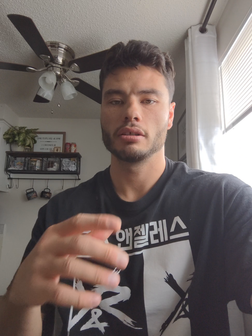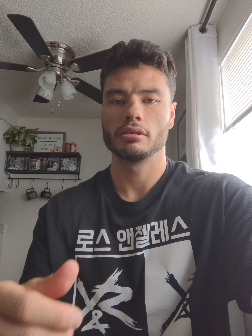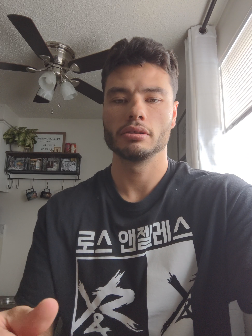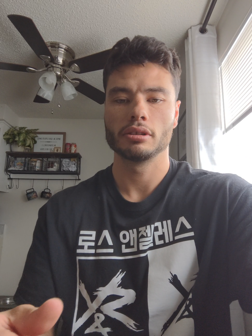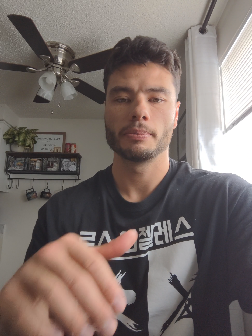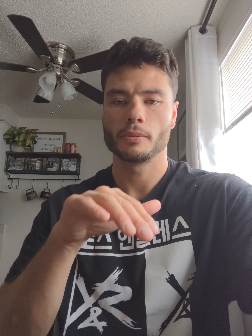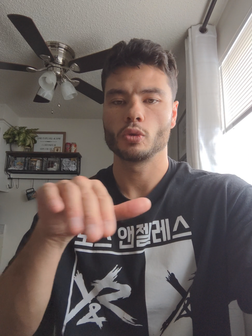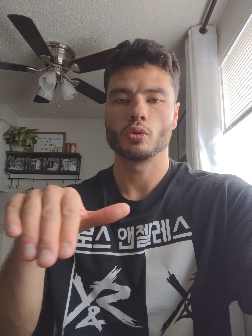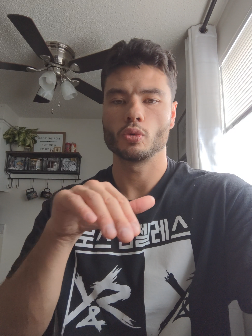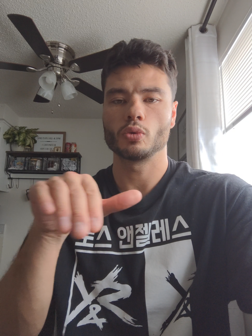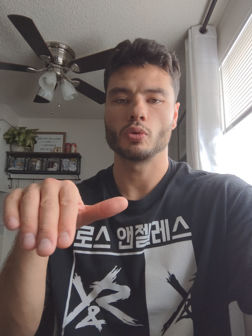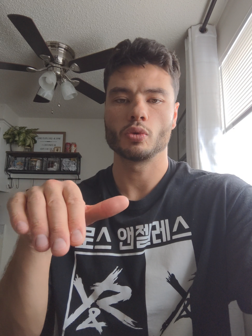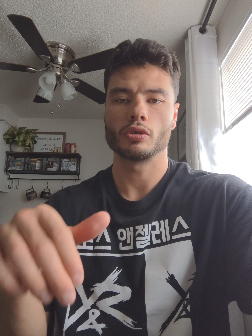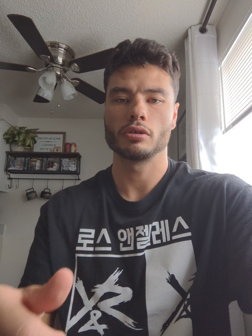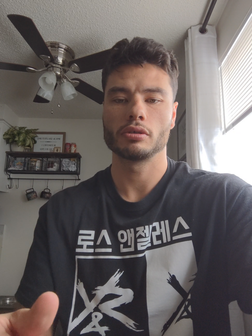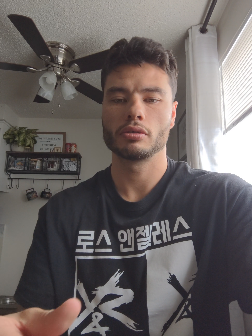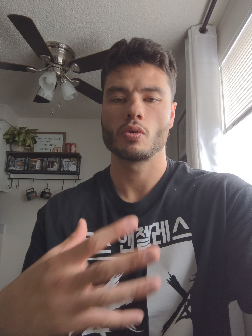pool